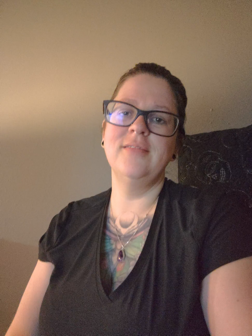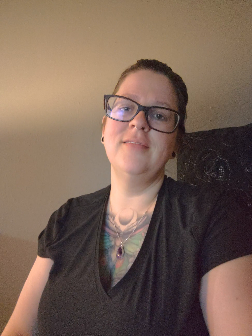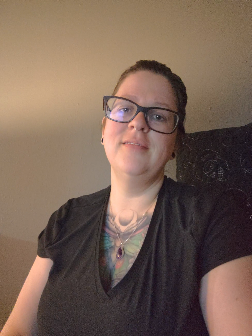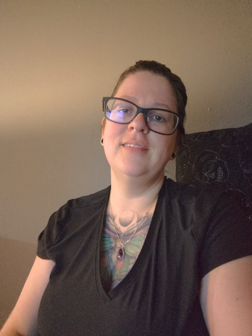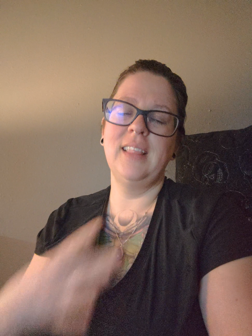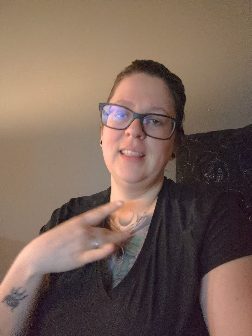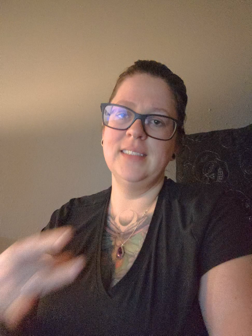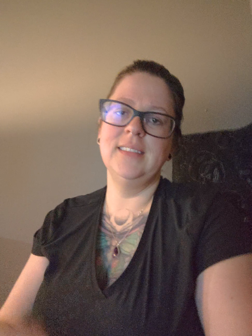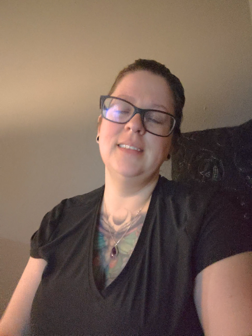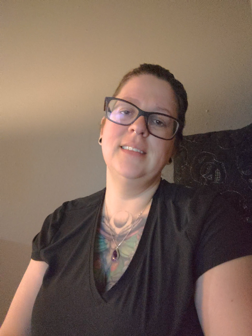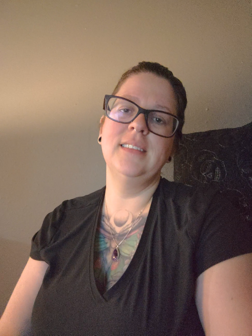like